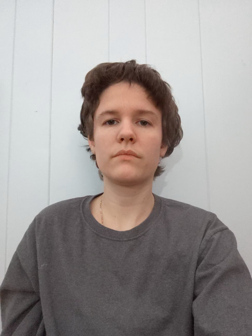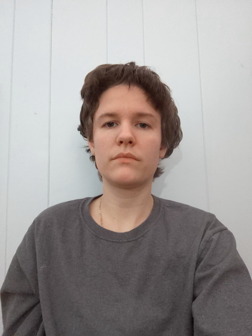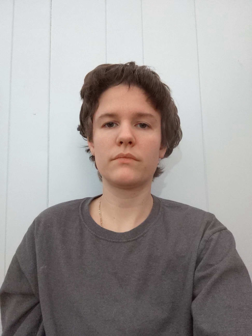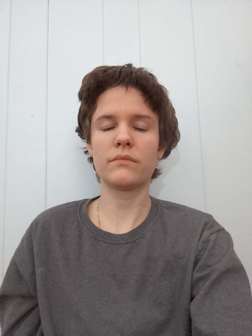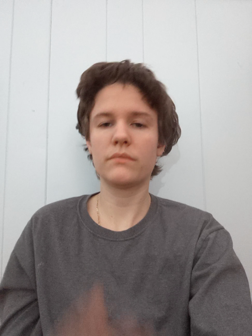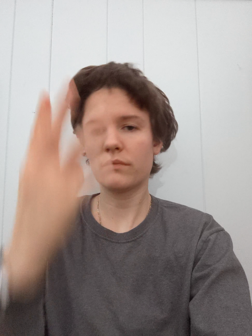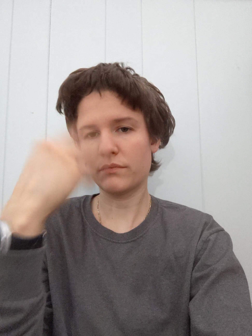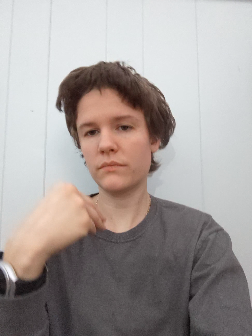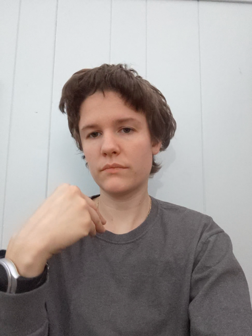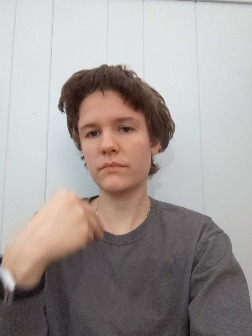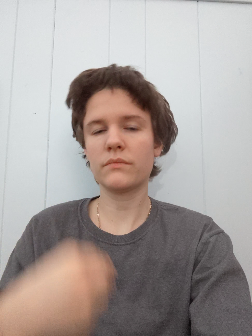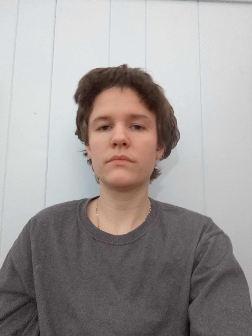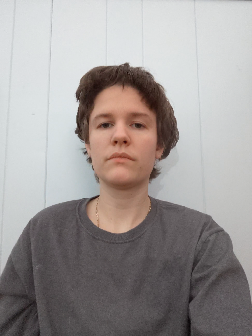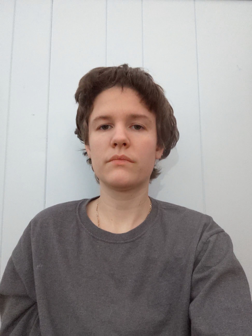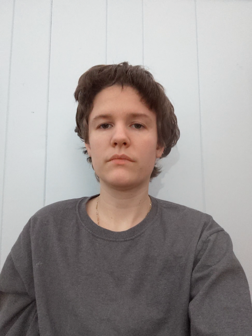sleep